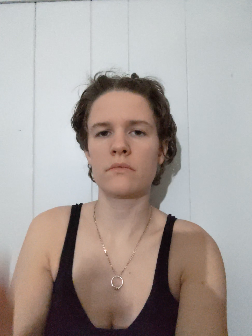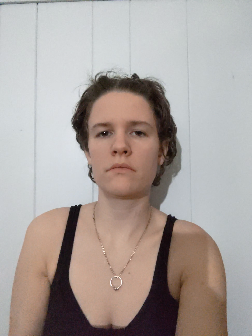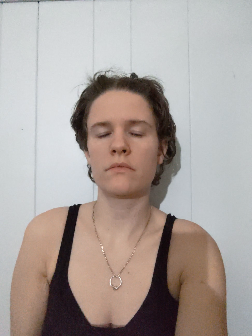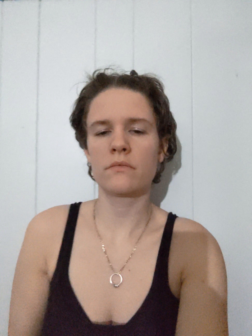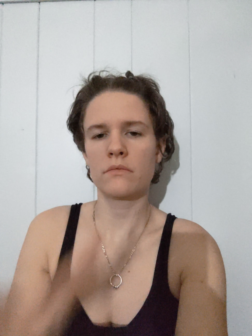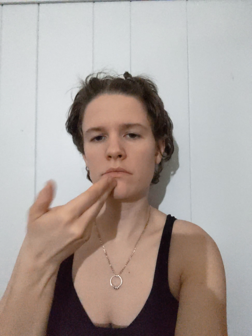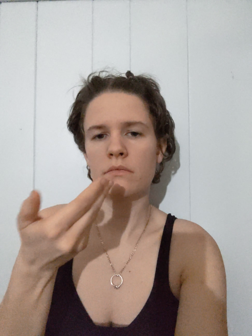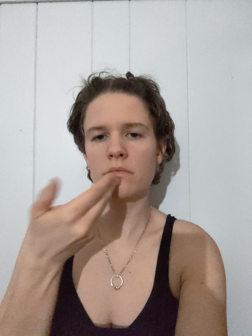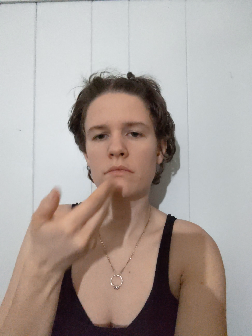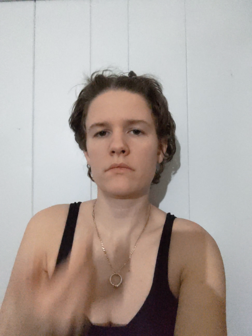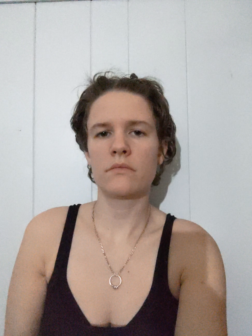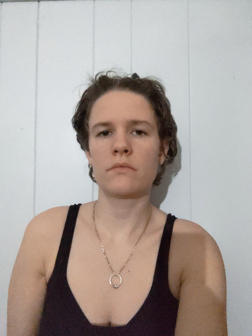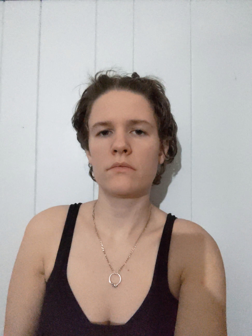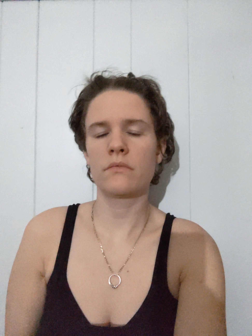pizza